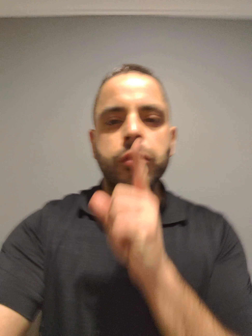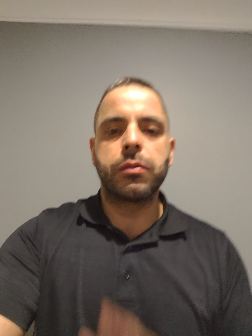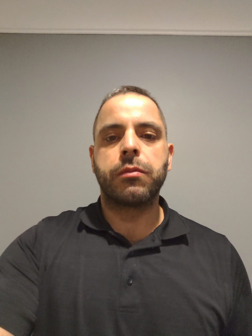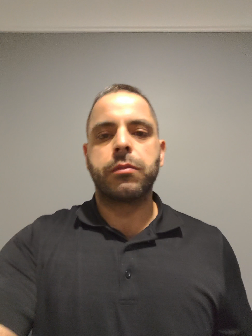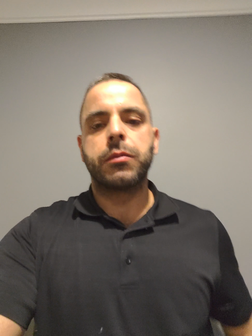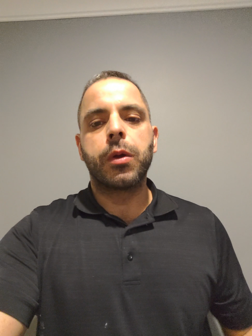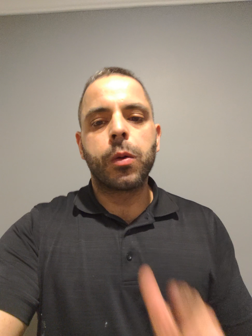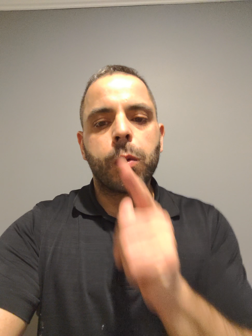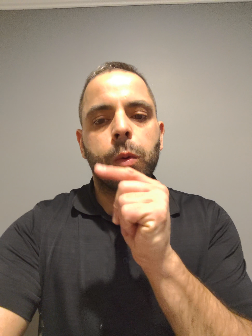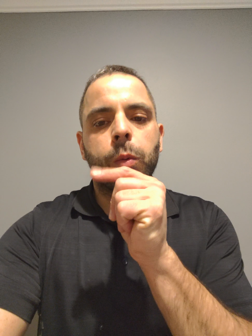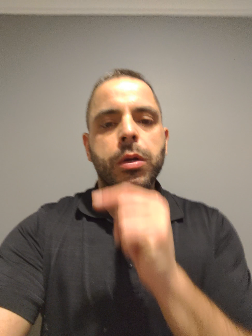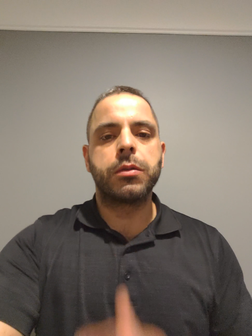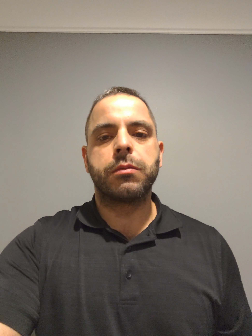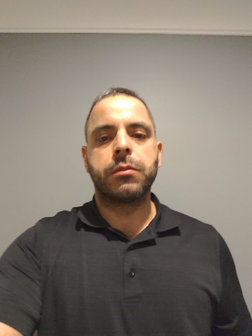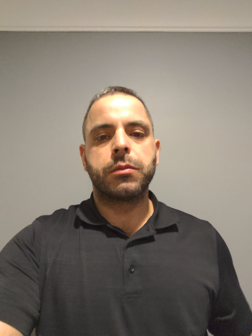who